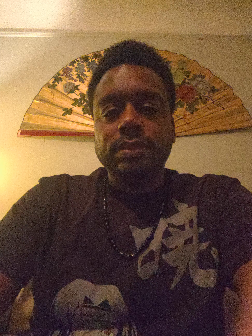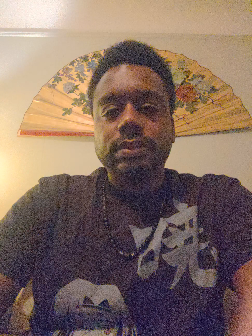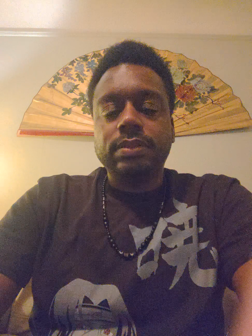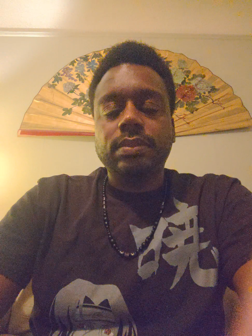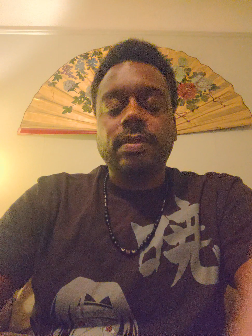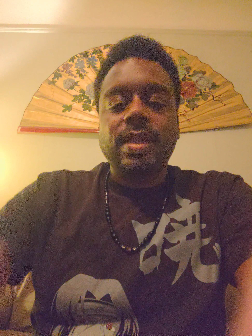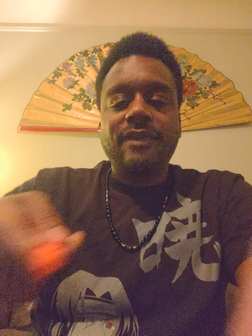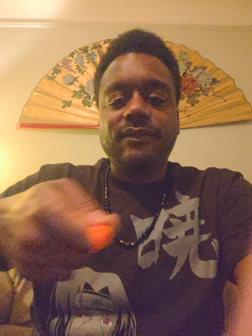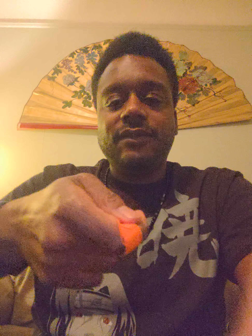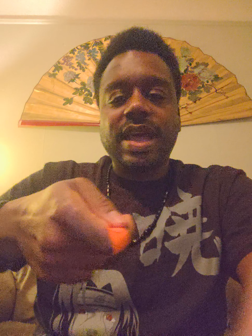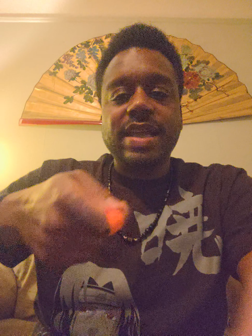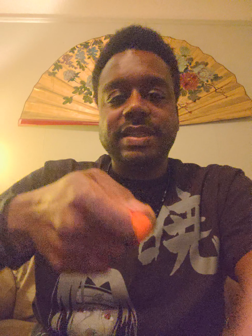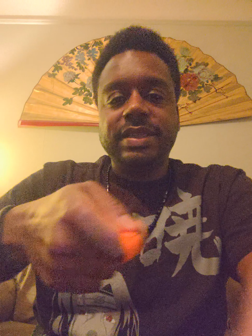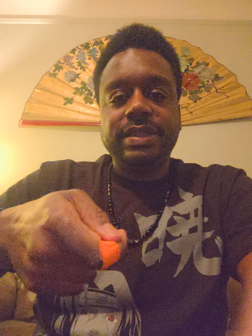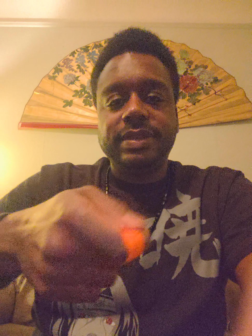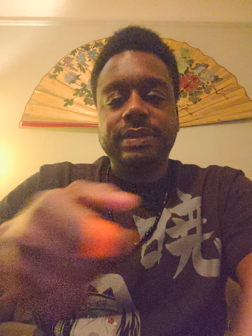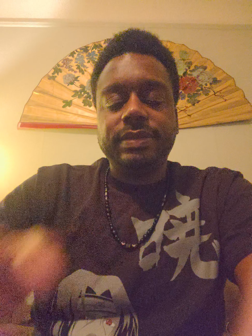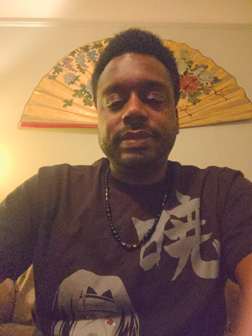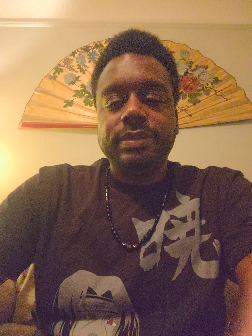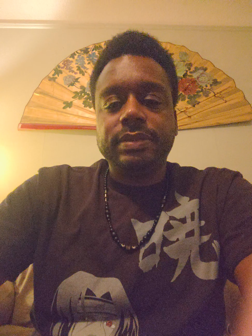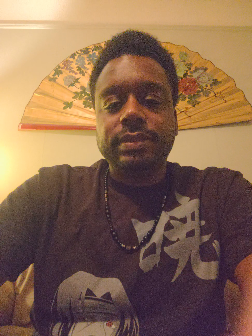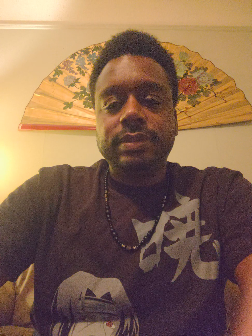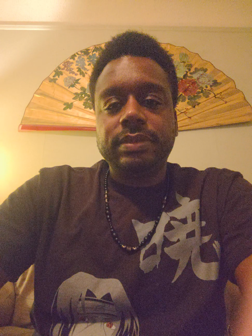vacuum